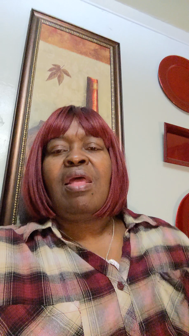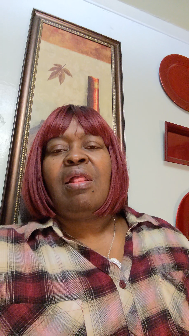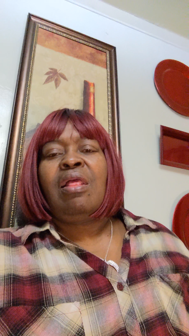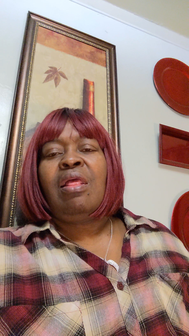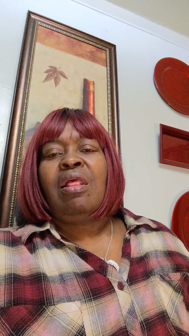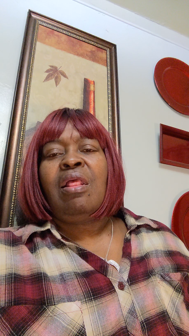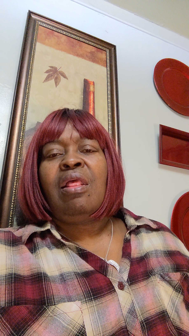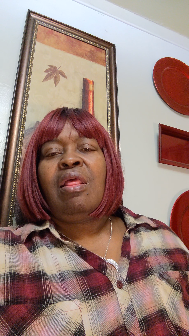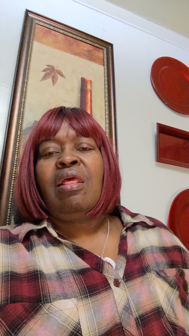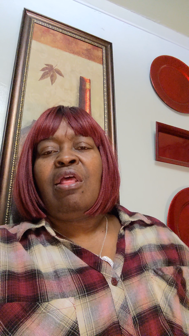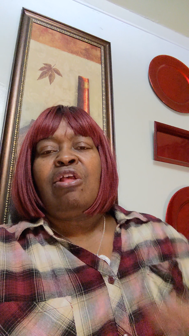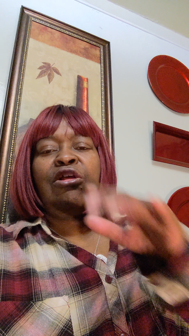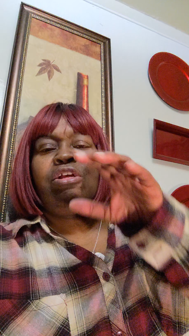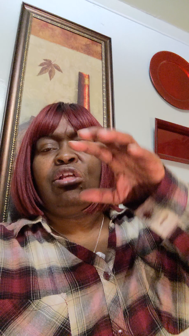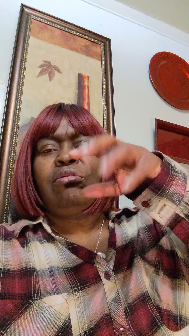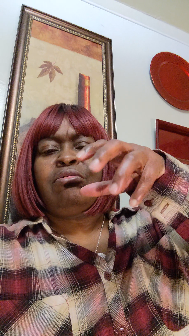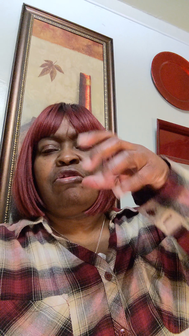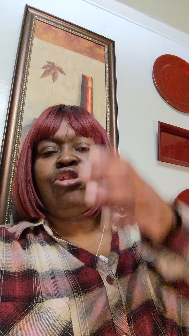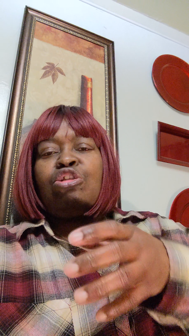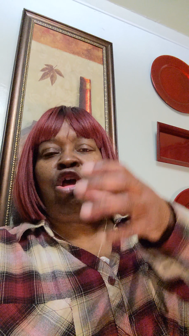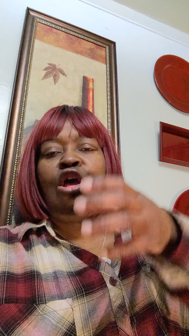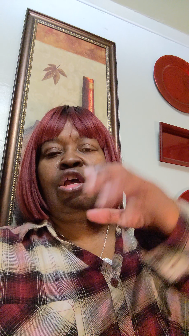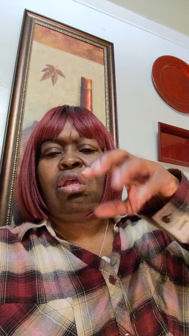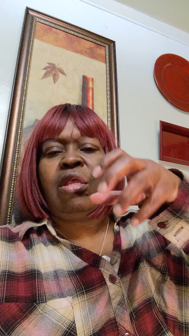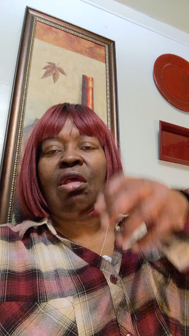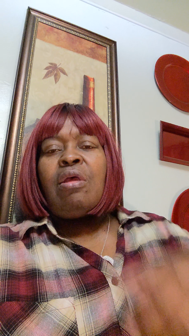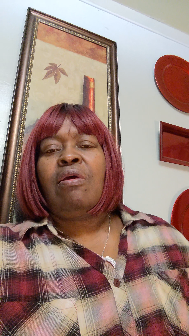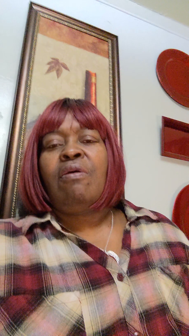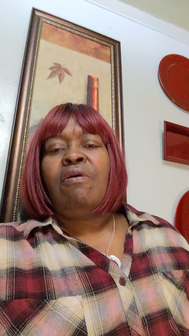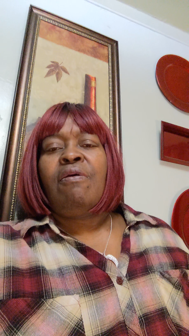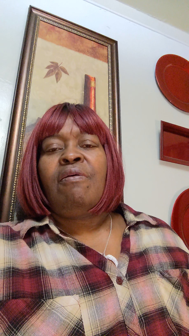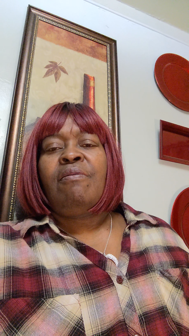jar